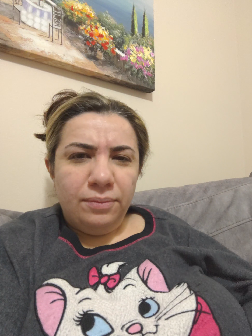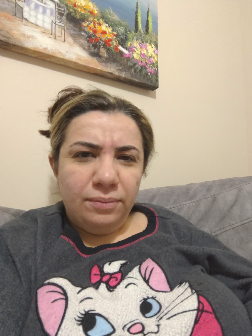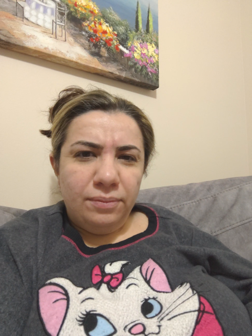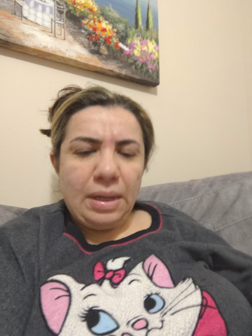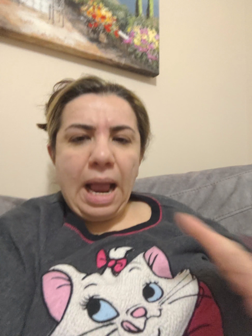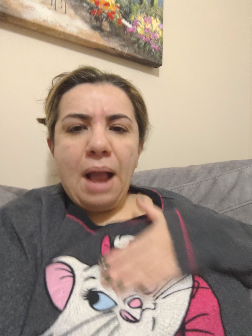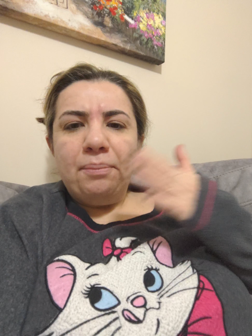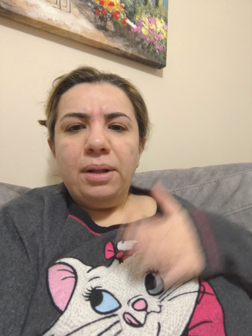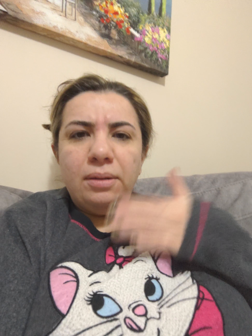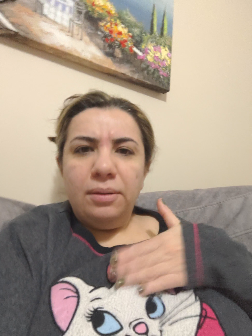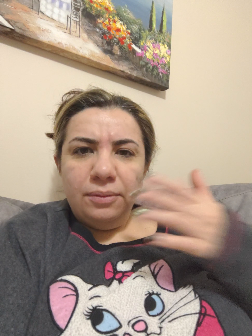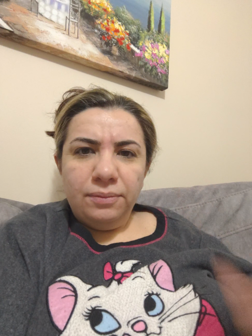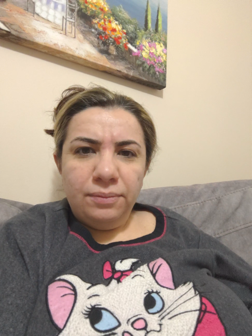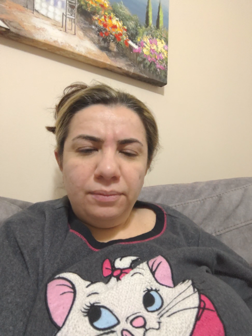happy